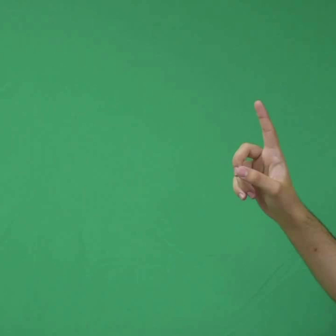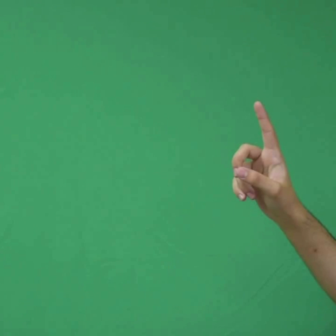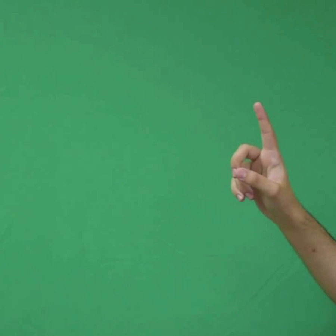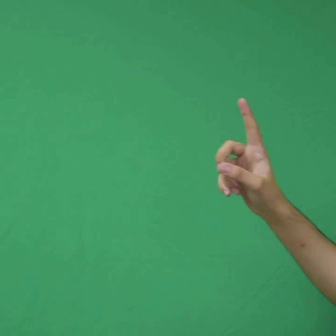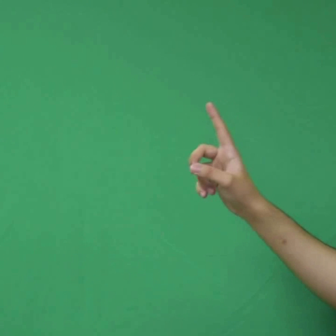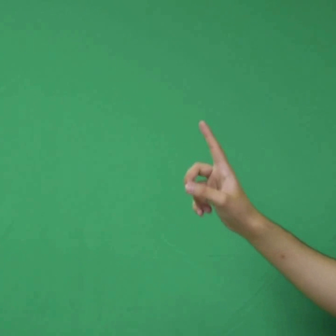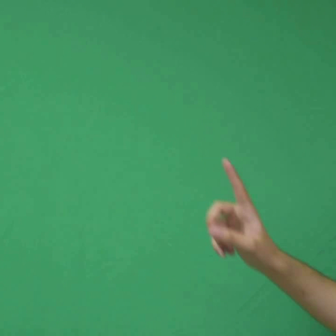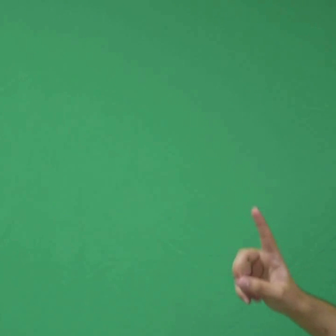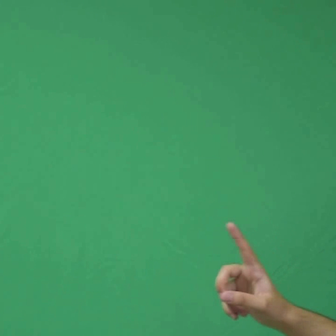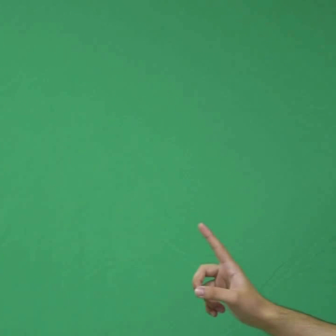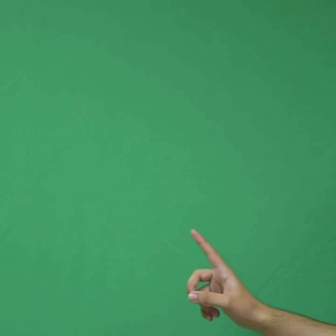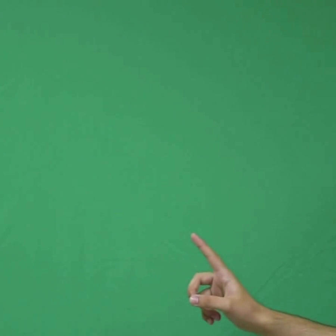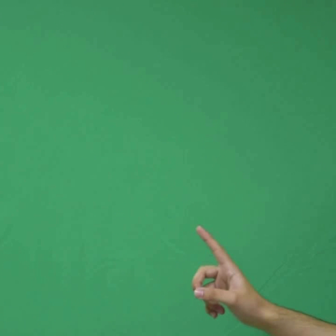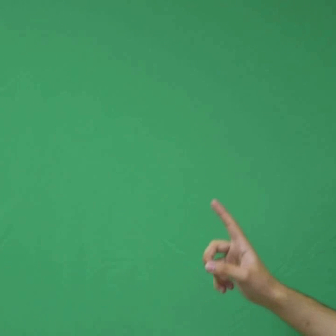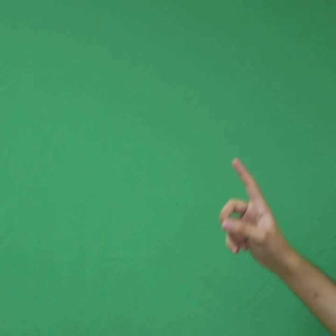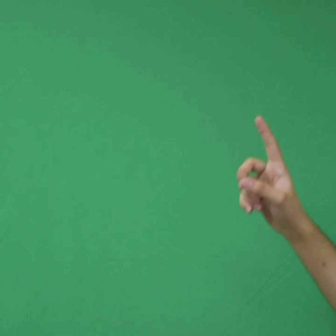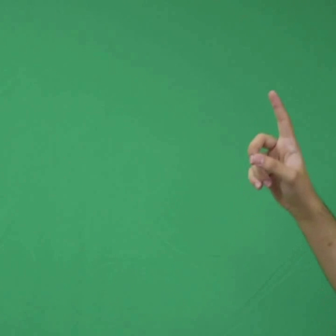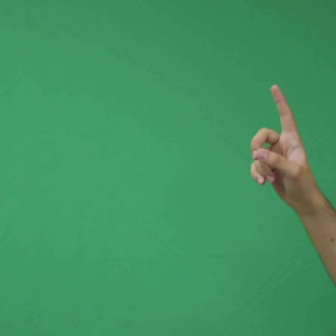Z